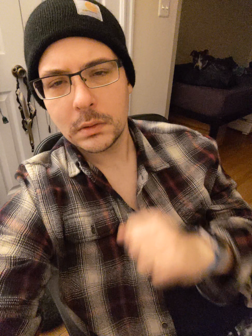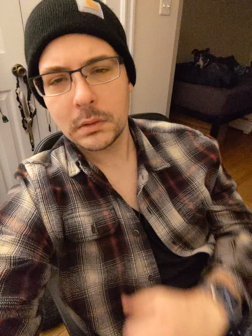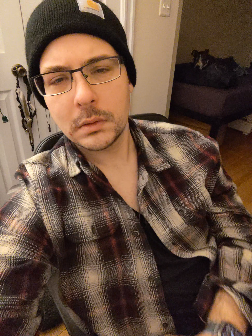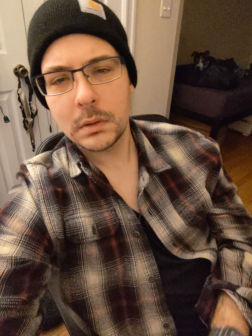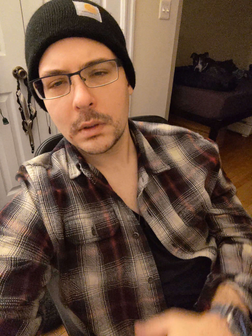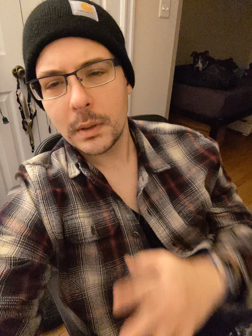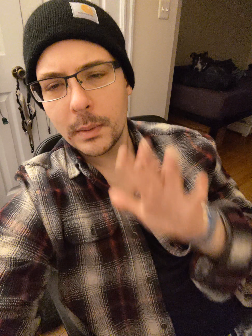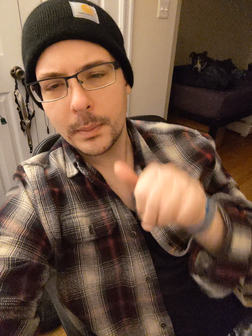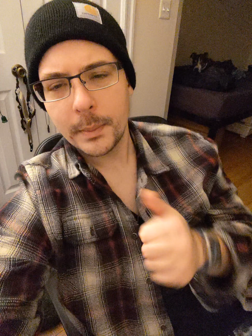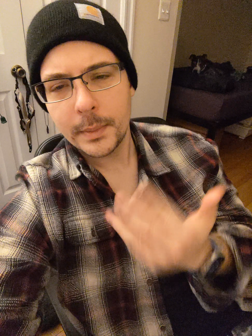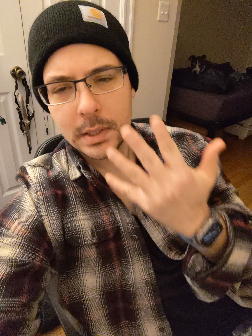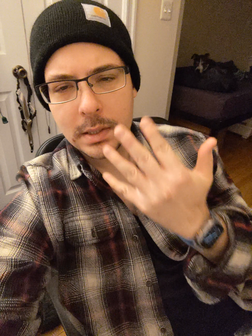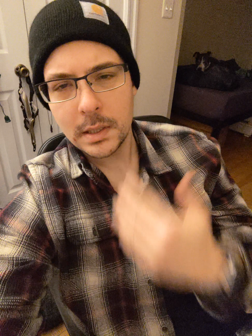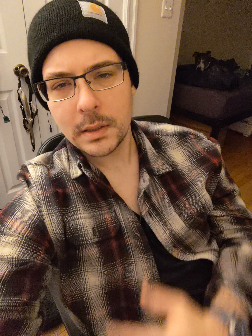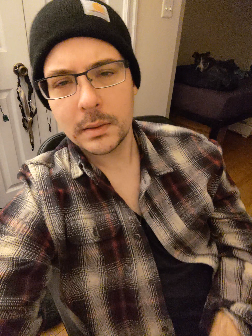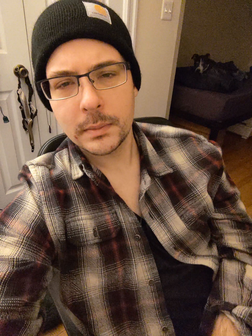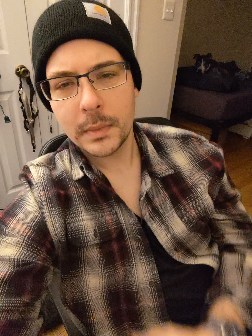mitten